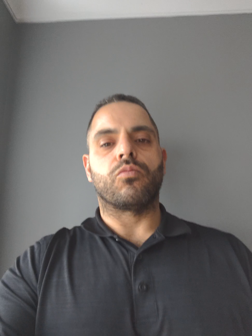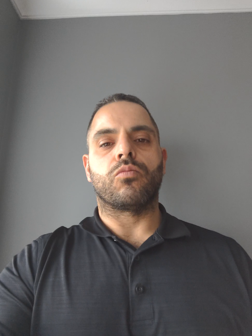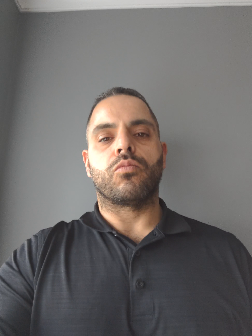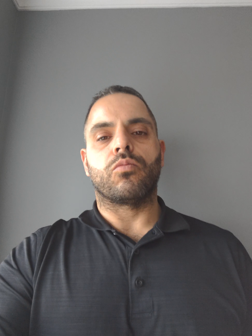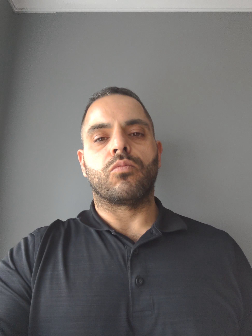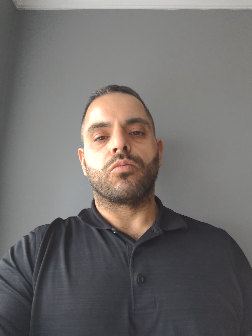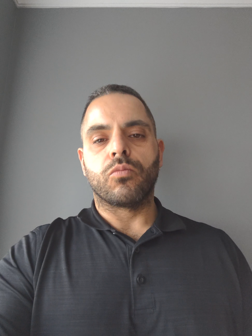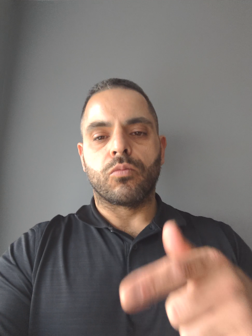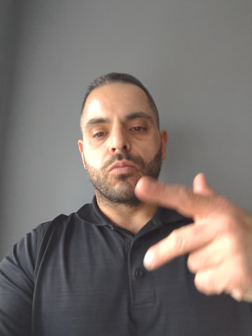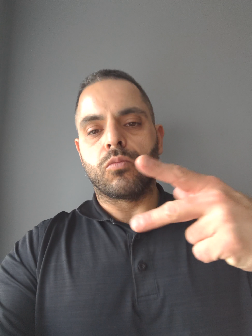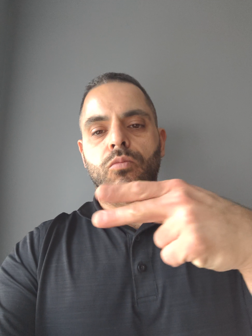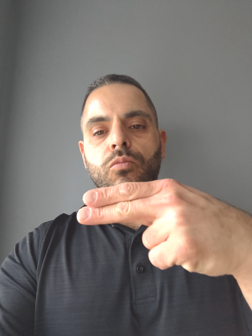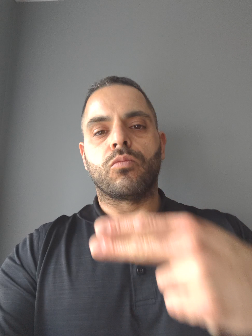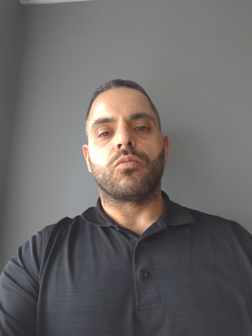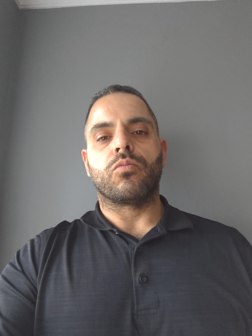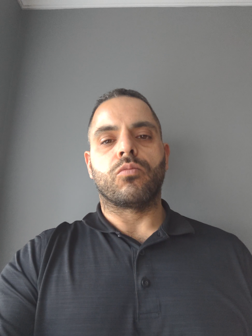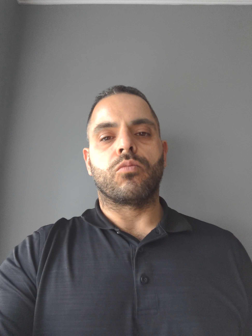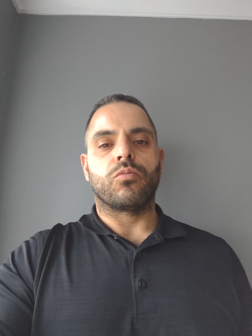cut